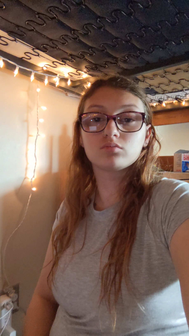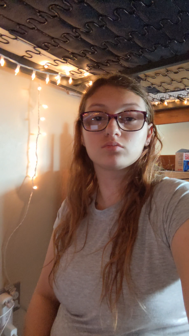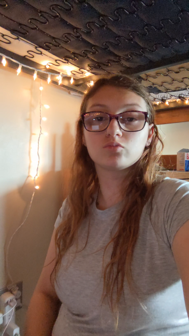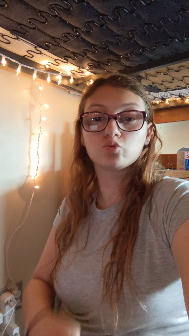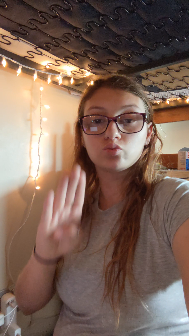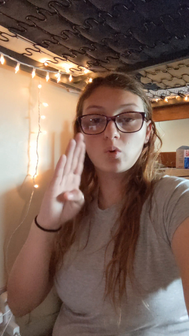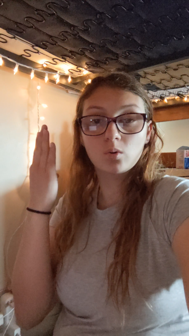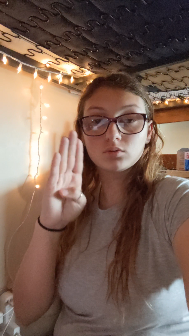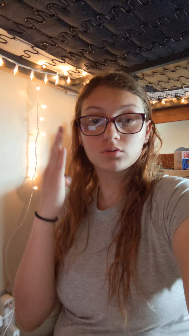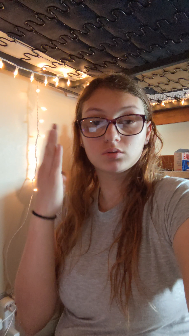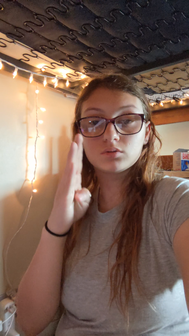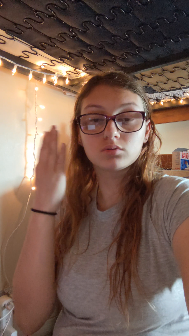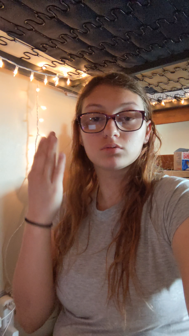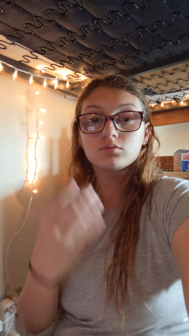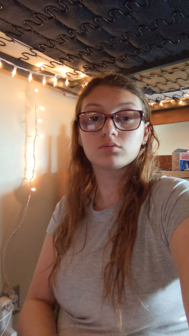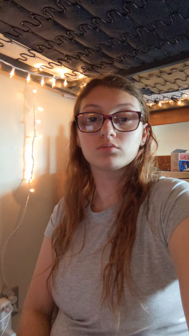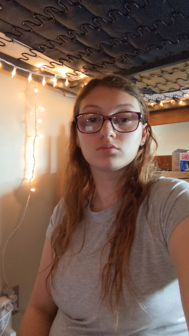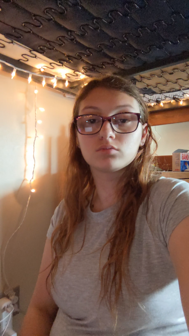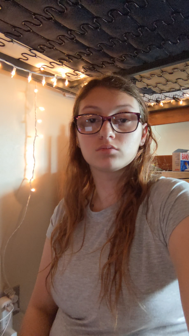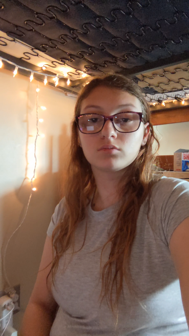door